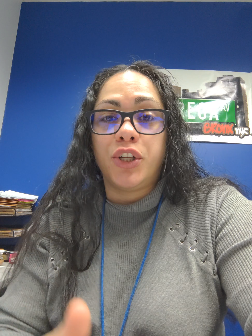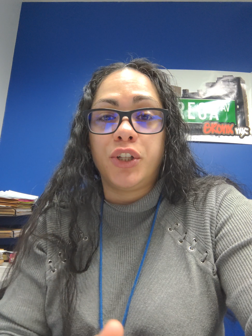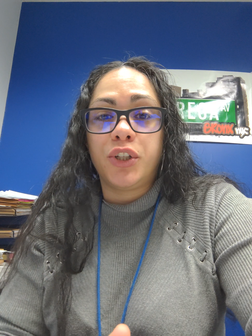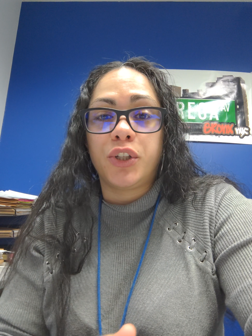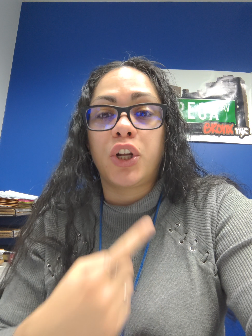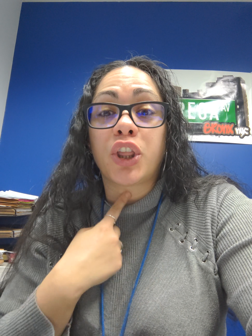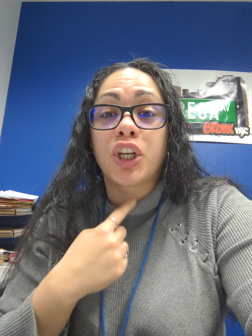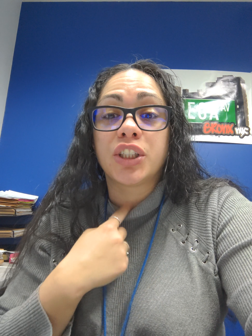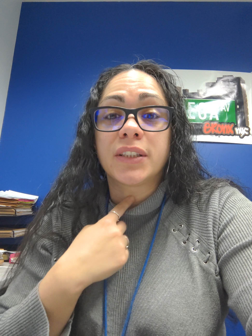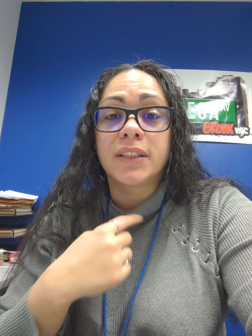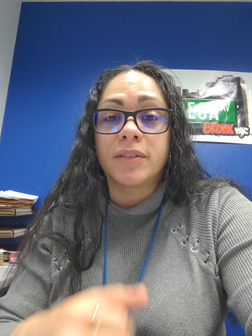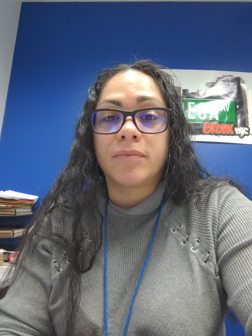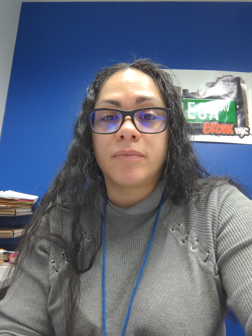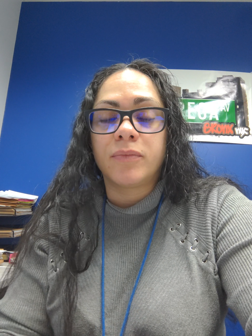thirsty